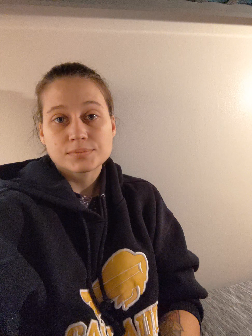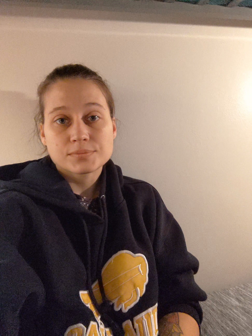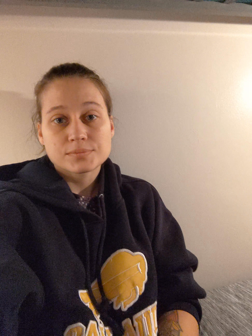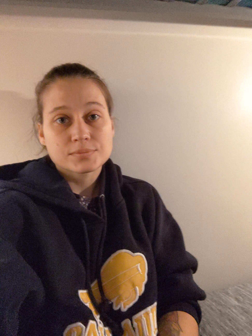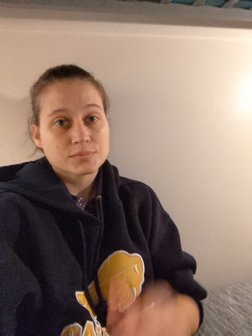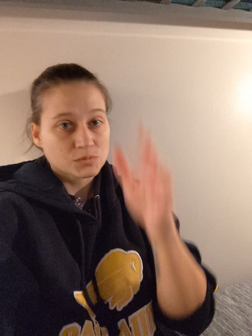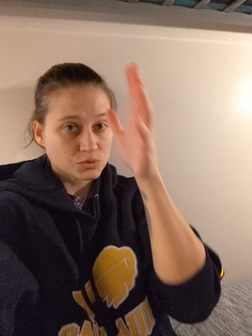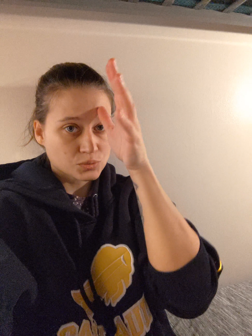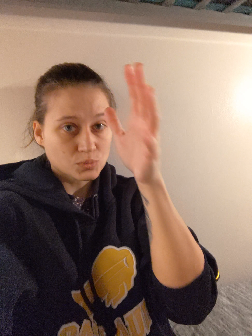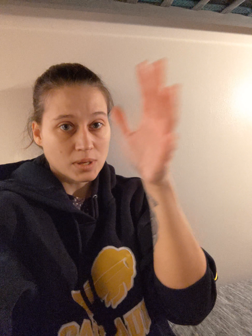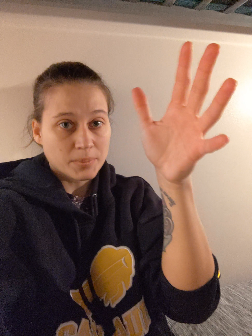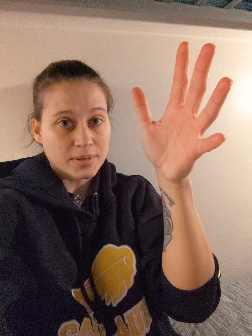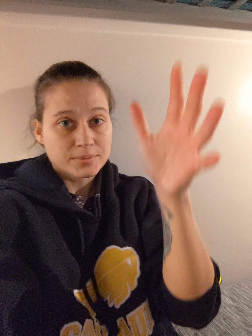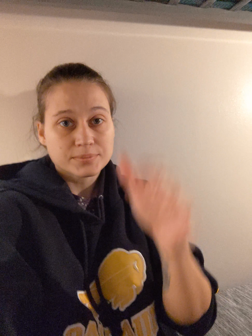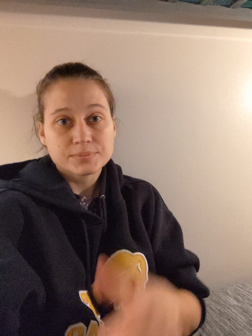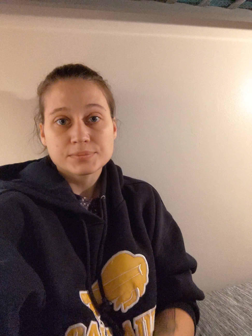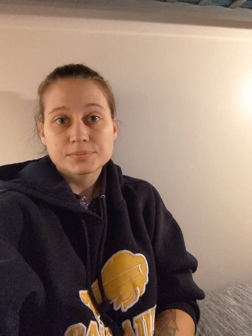grandpa